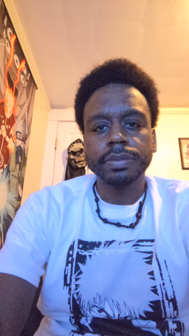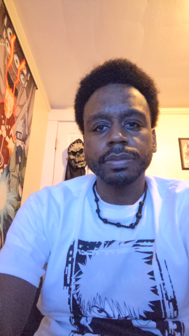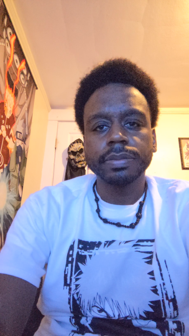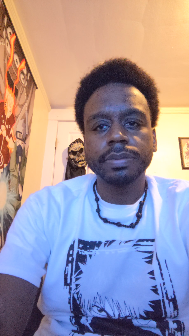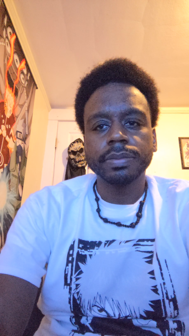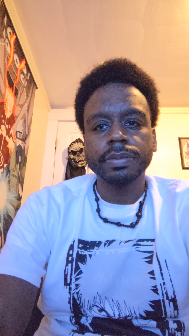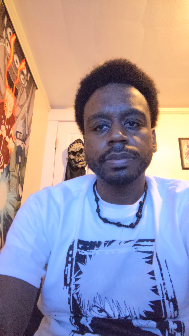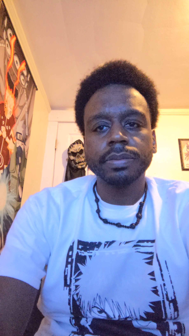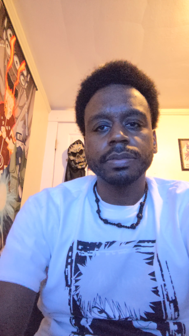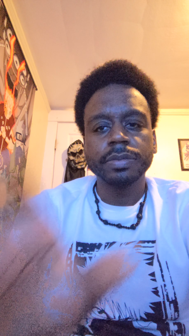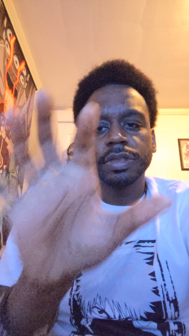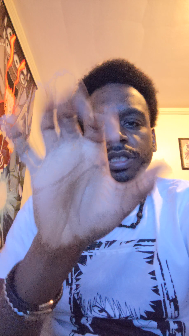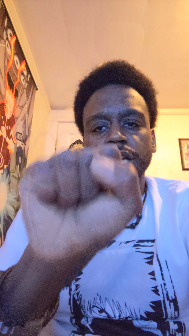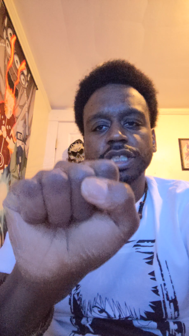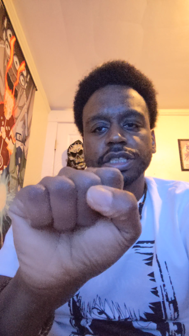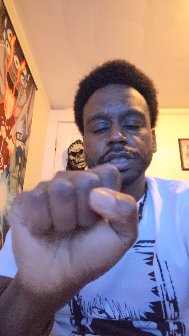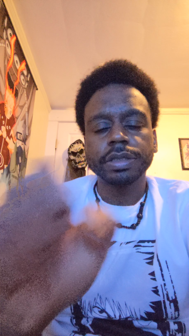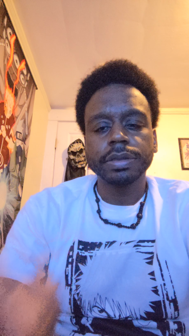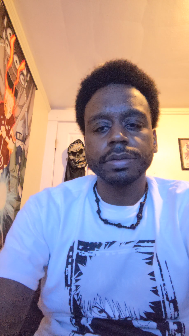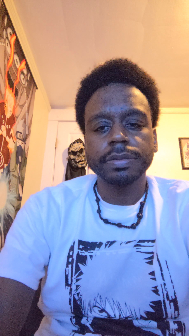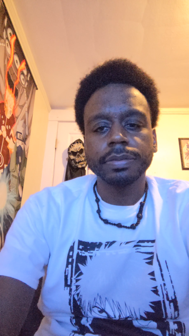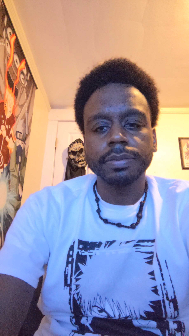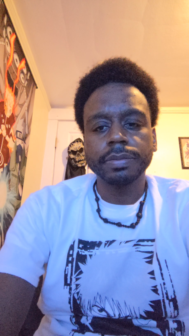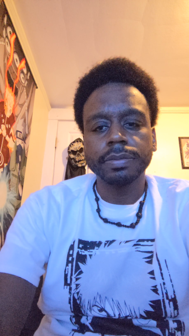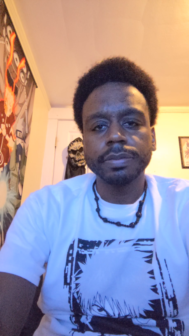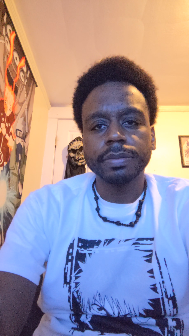catch